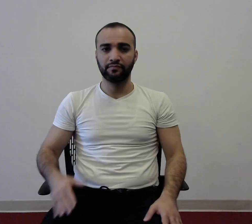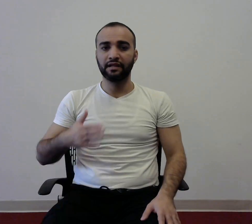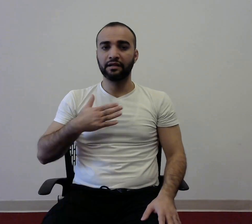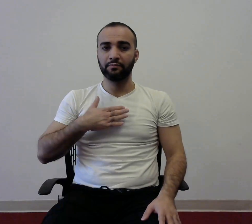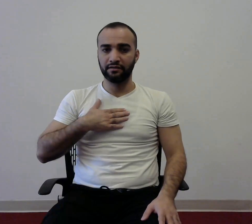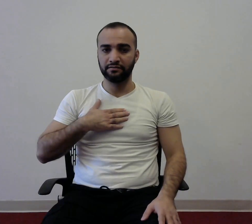mən